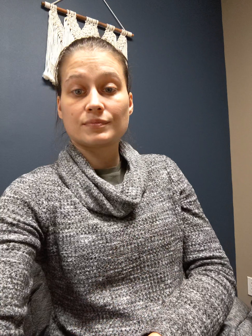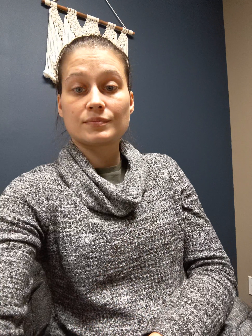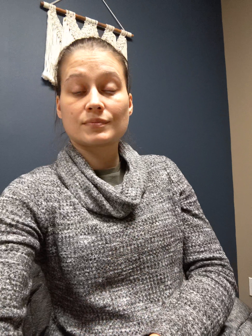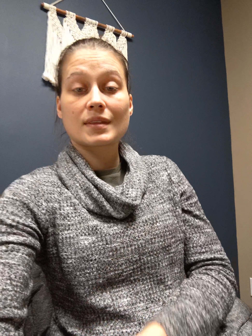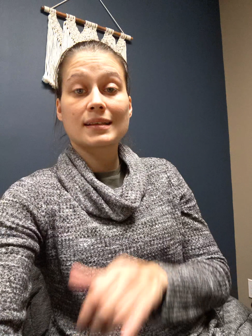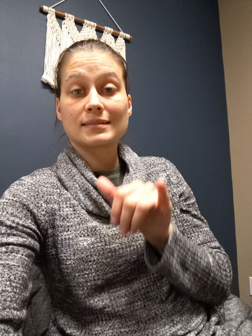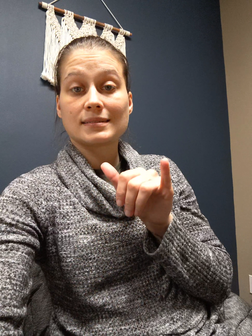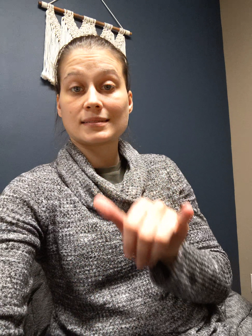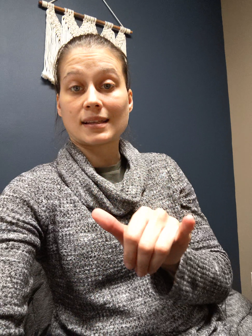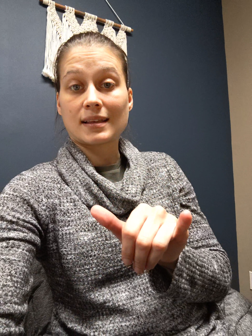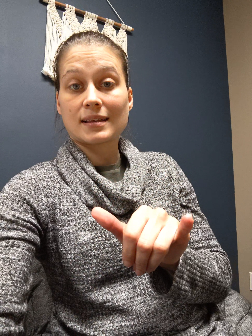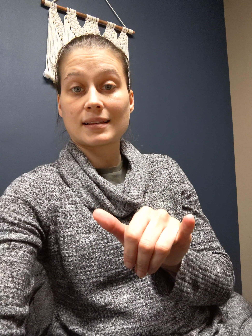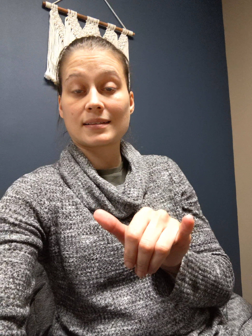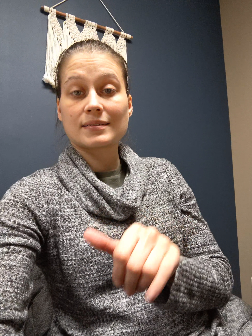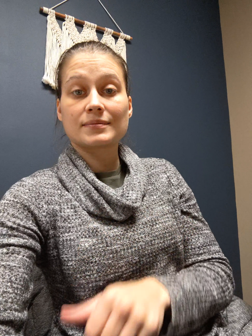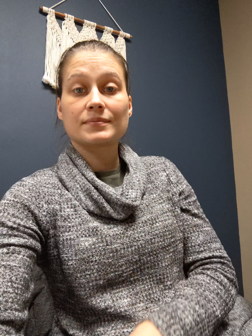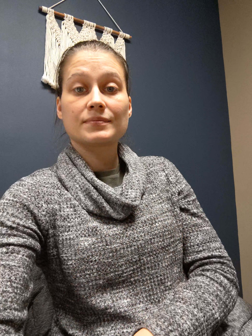stay